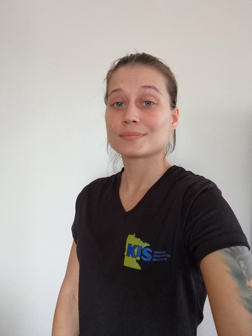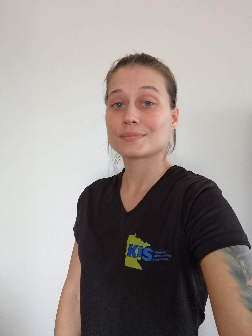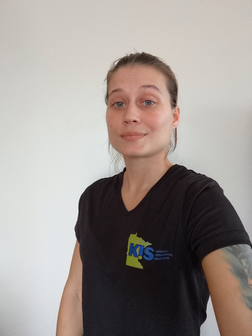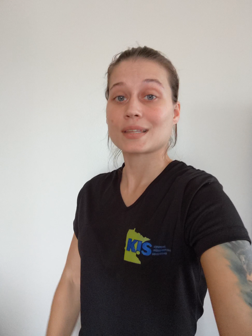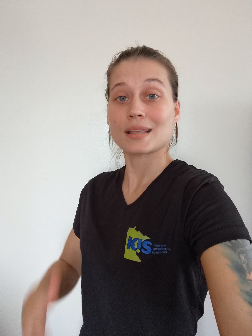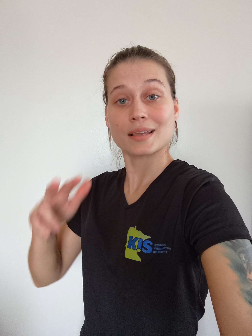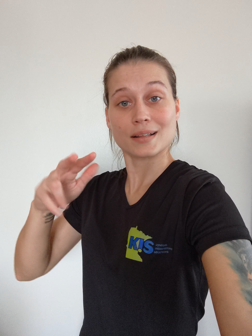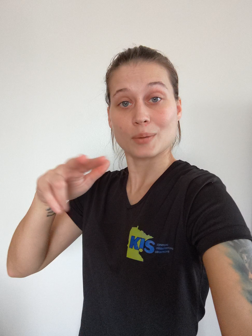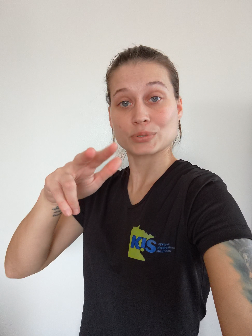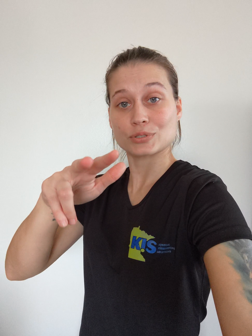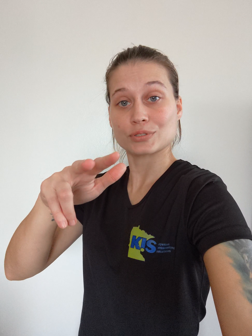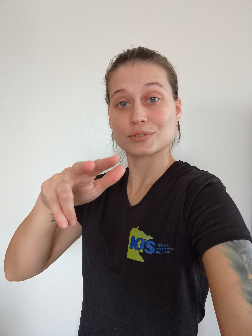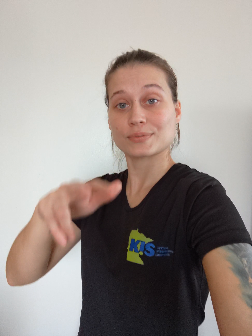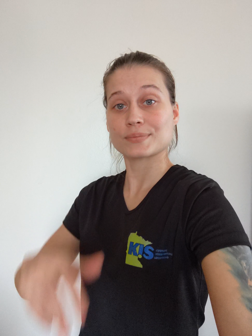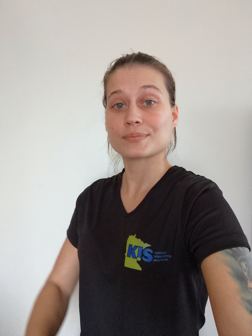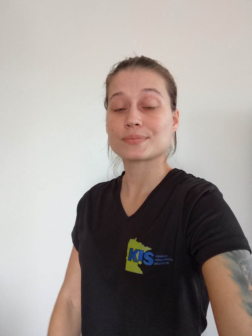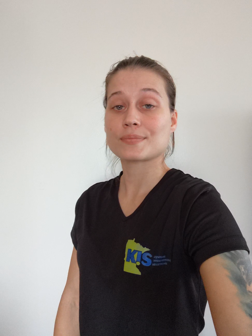helicopter